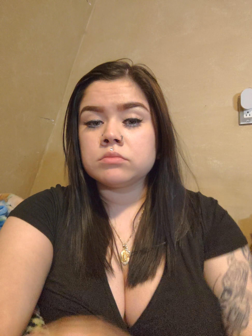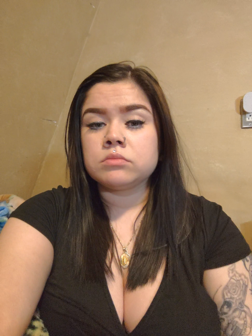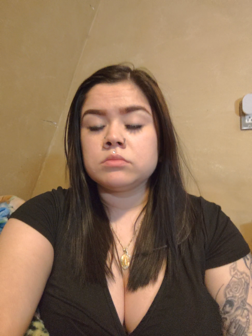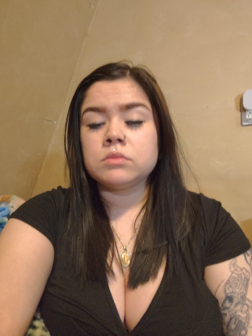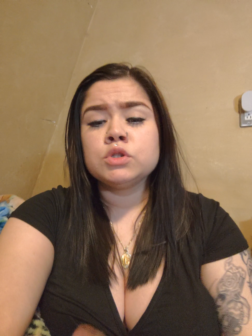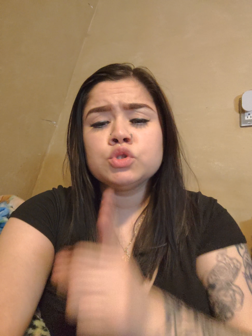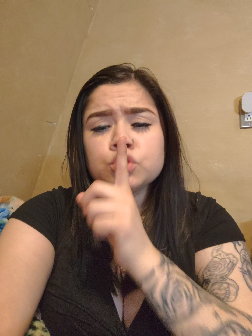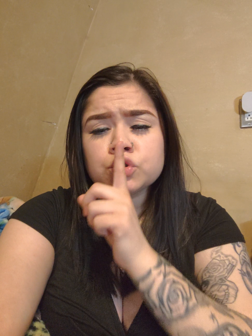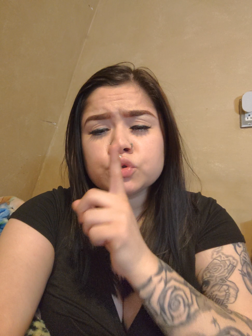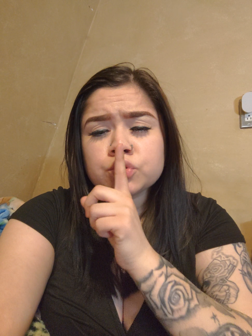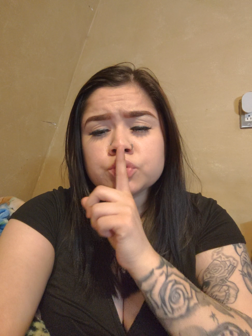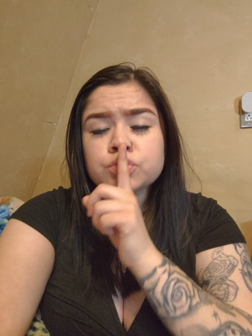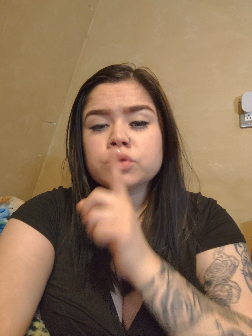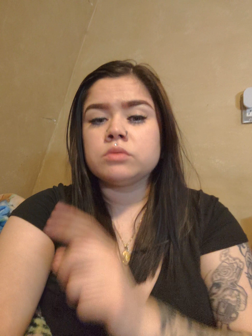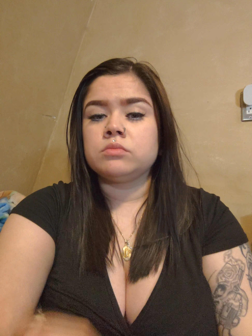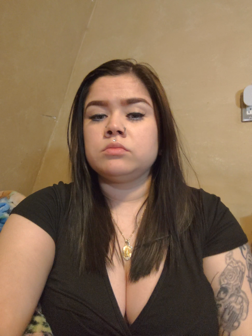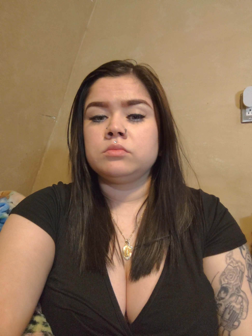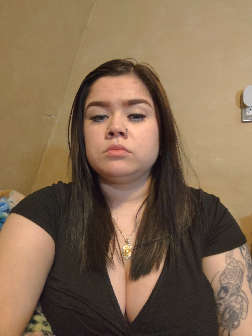shhh